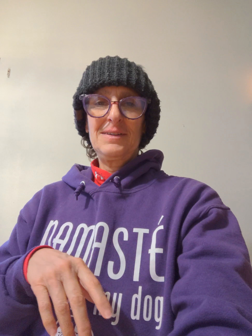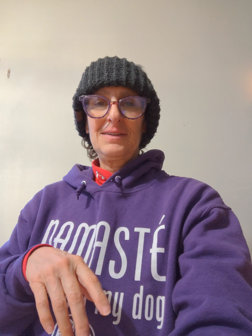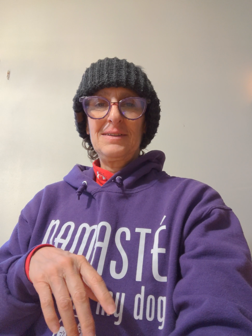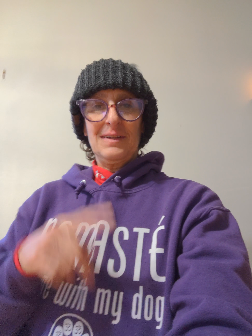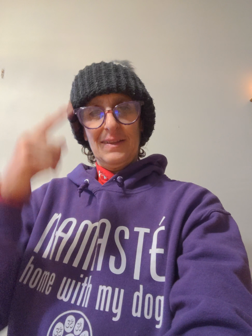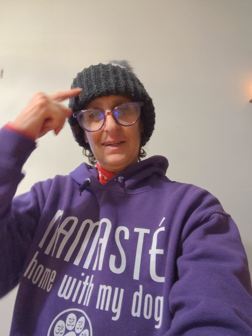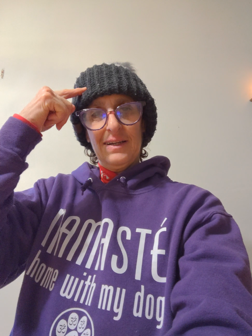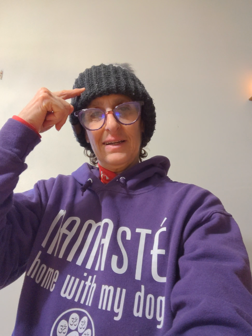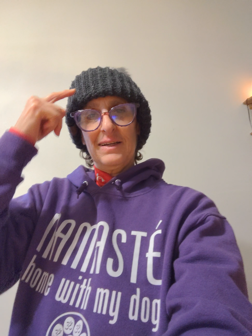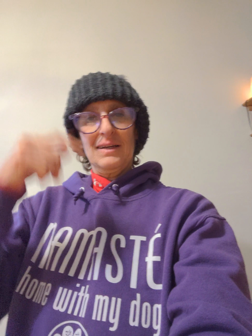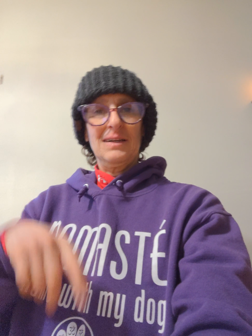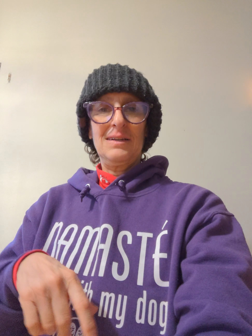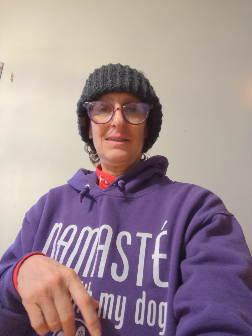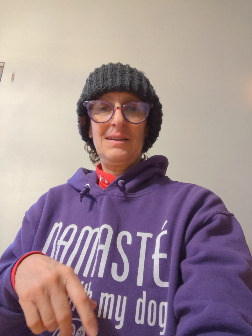think